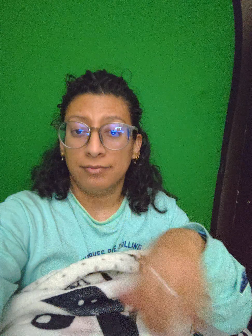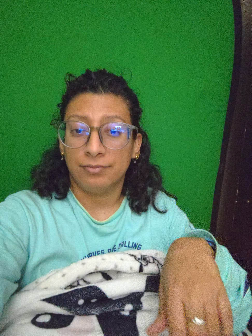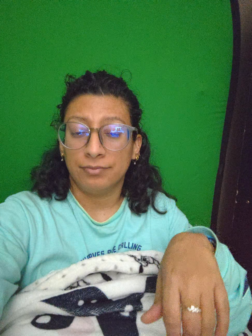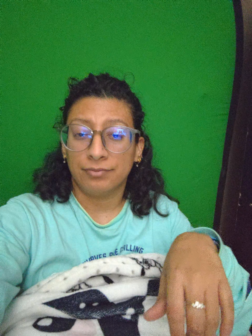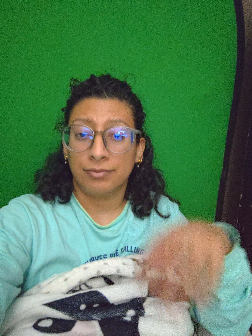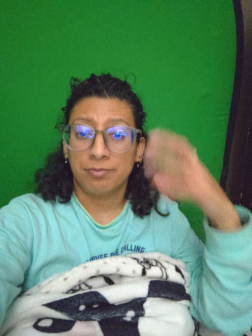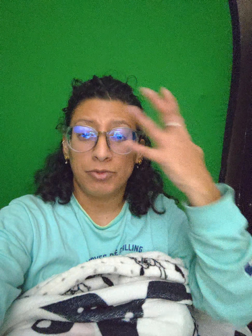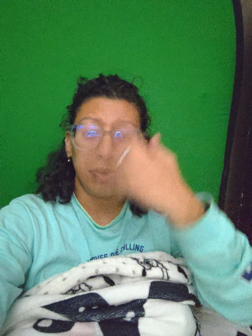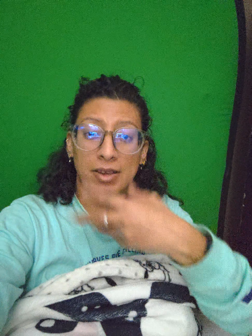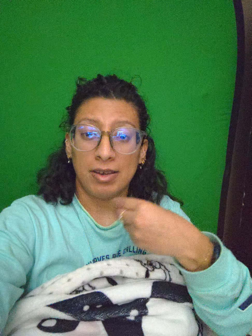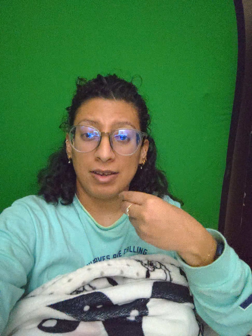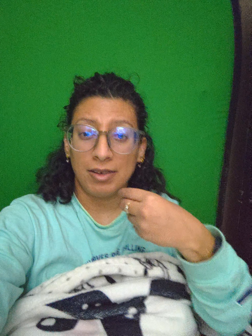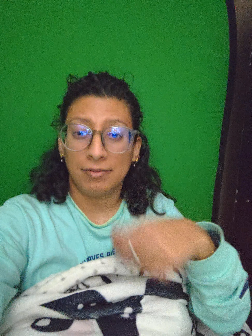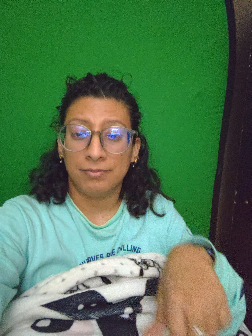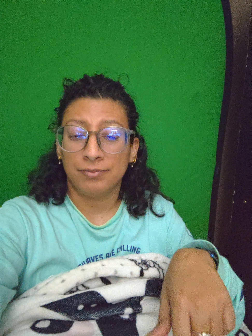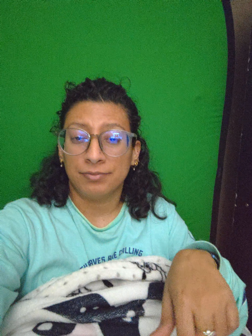pretty